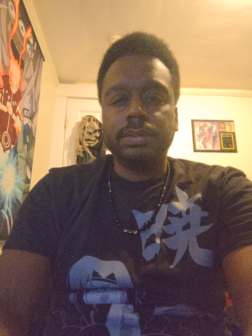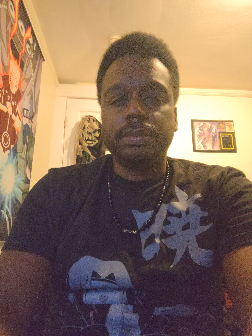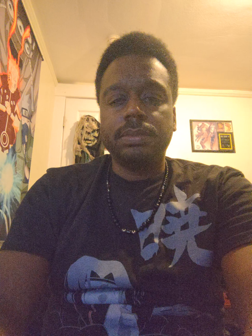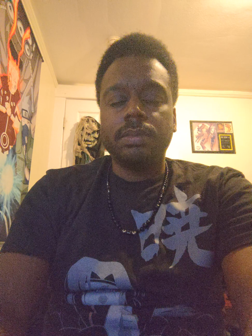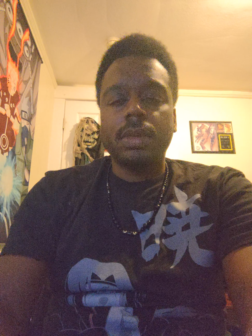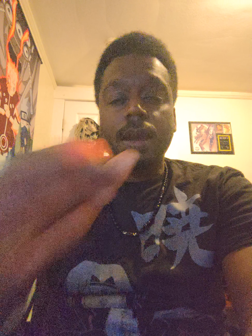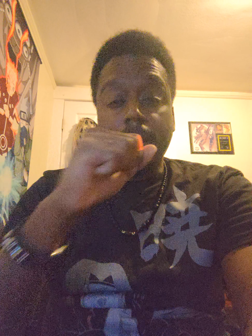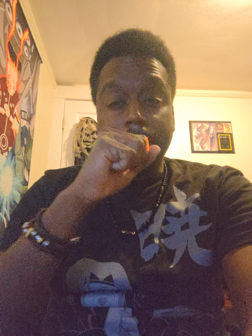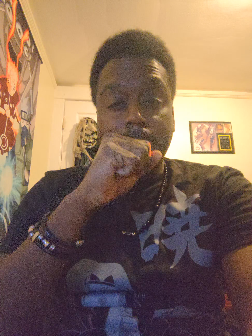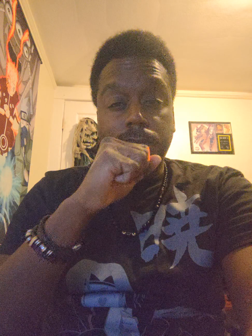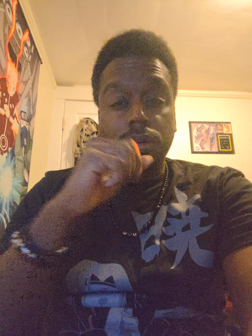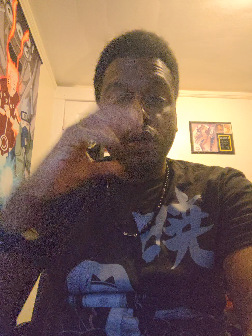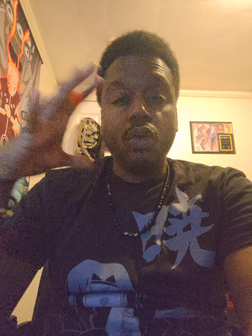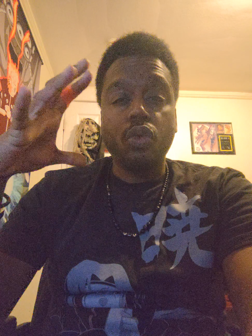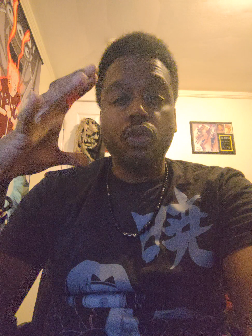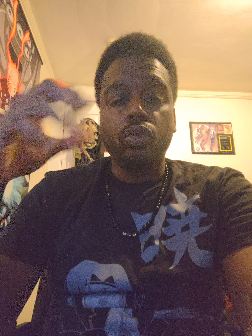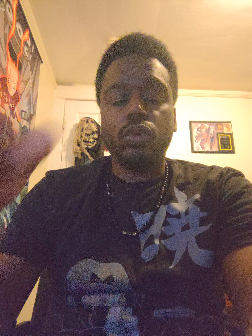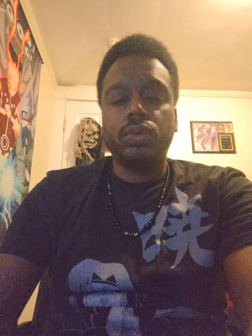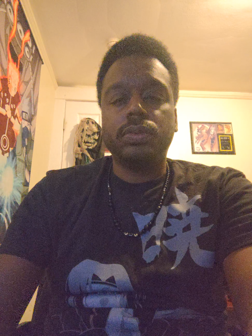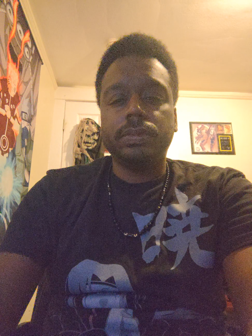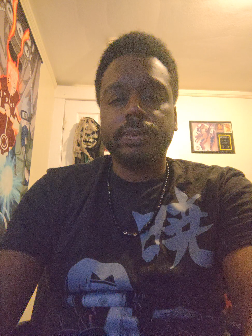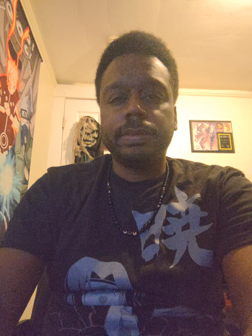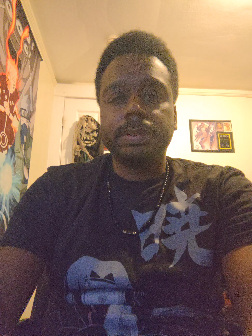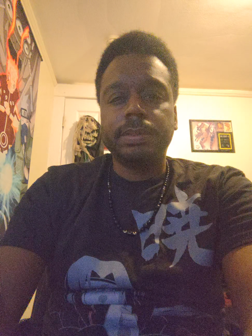balloon